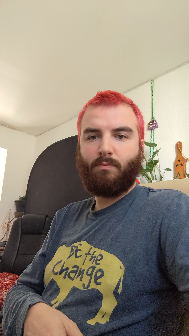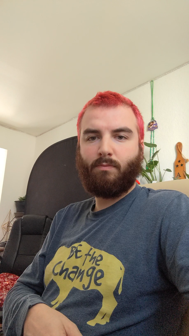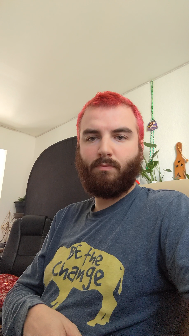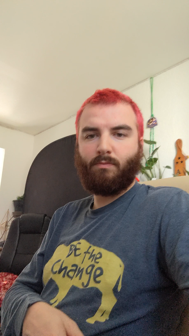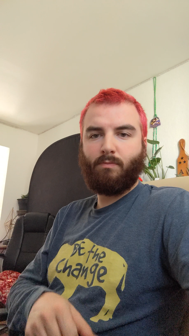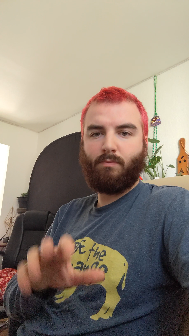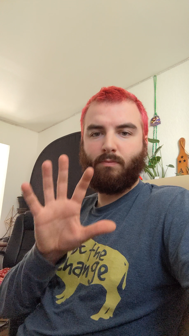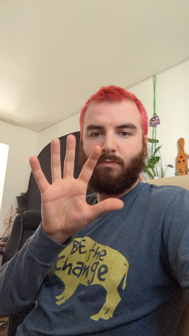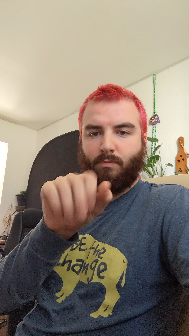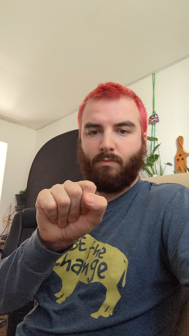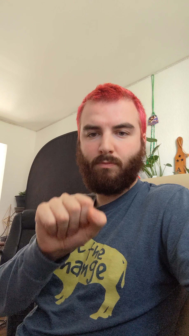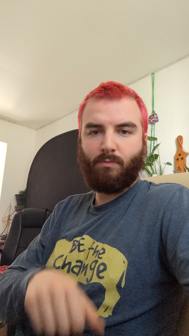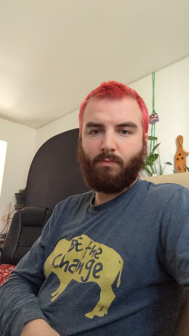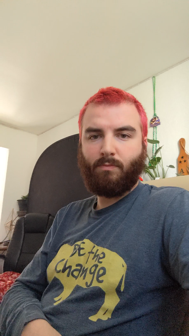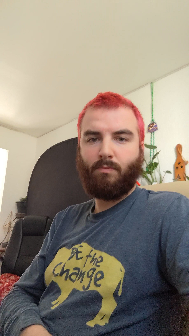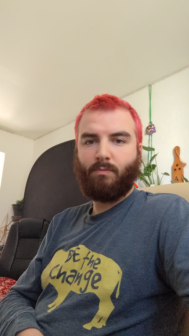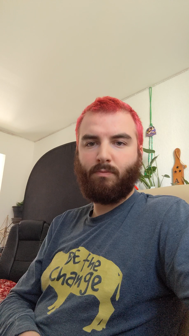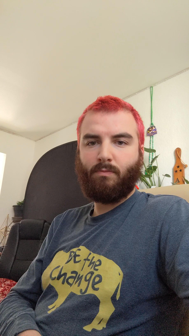catch